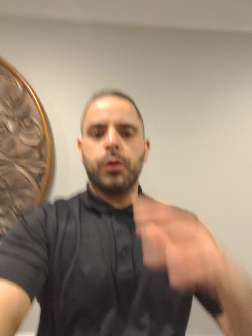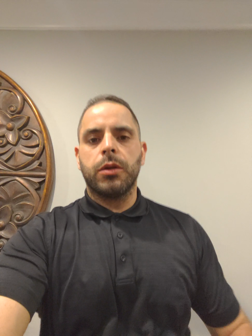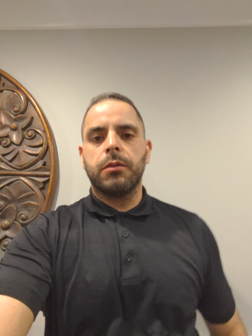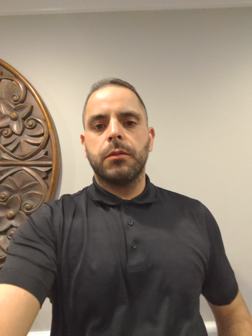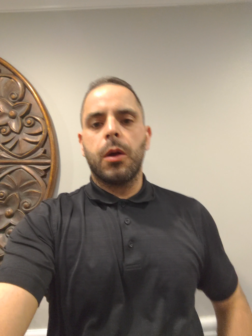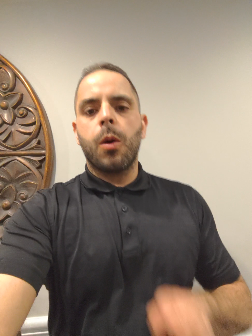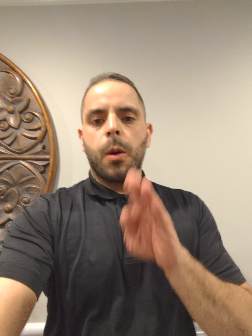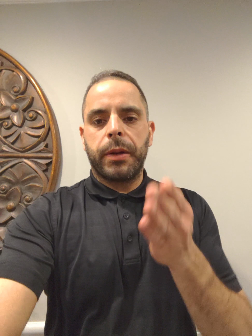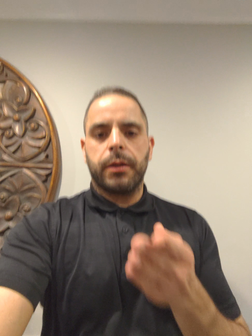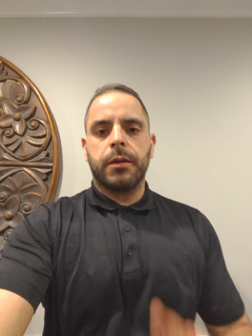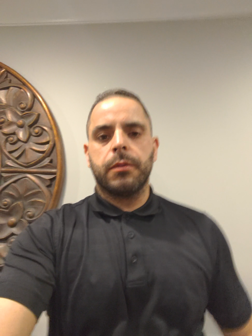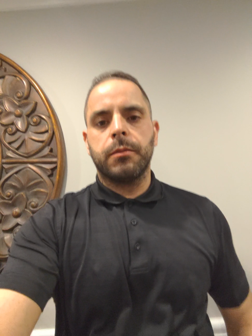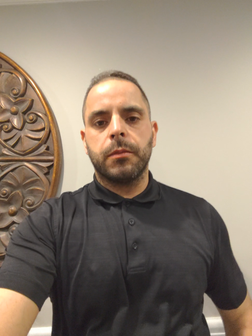open